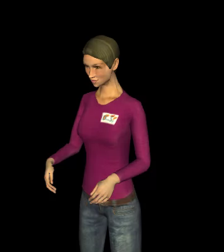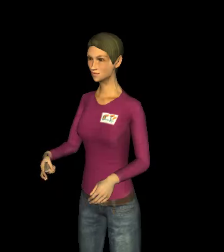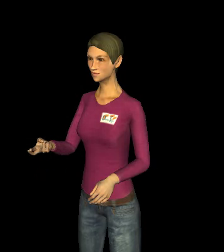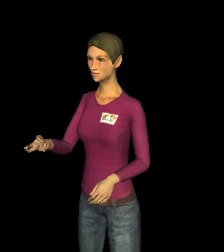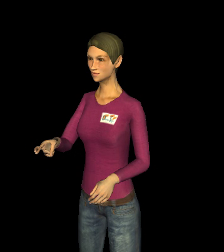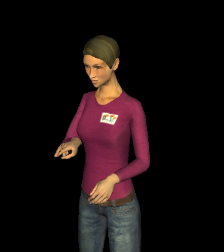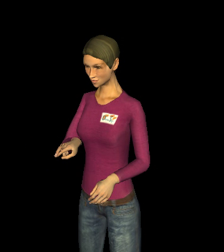يعود